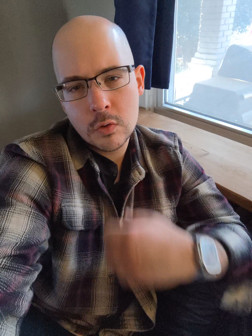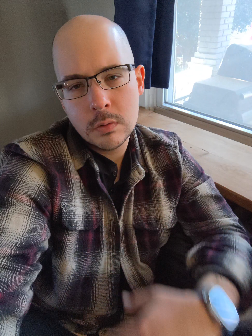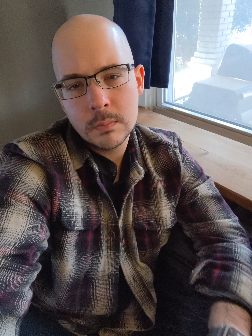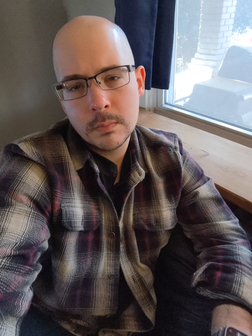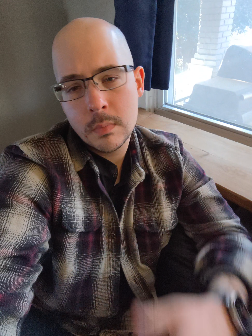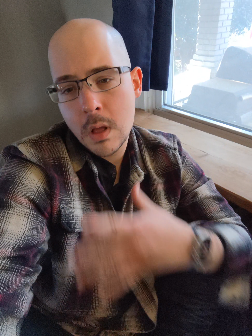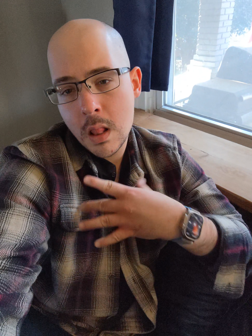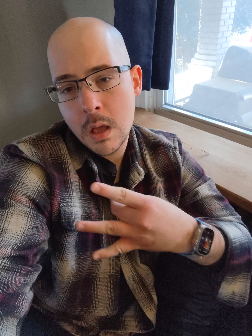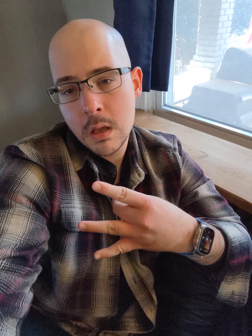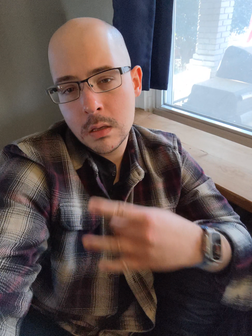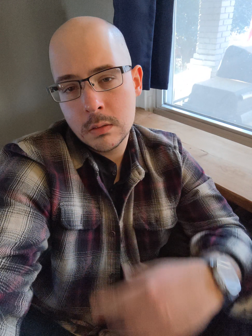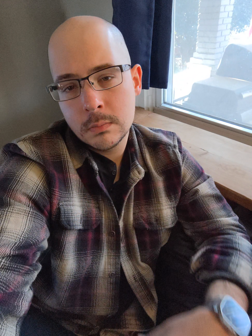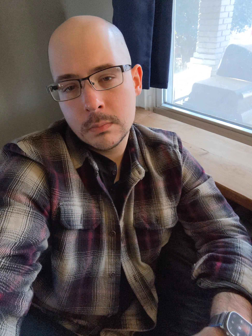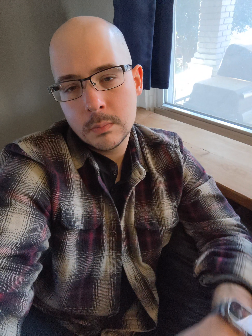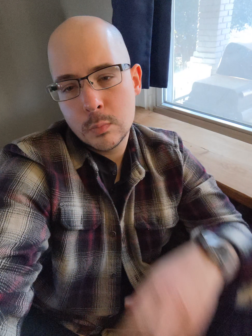like